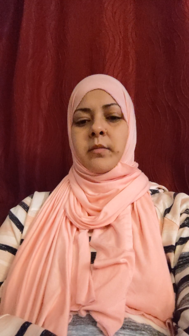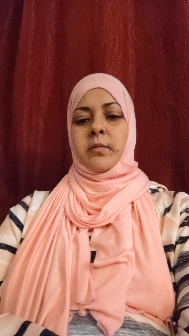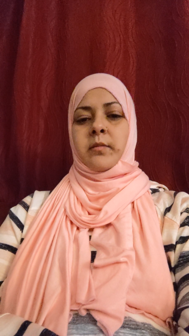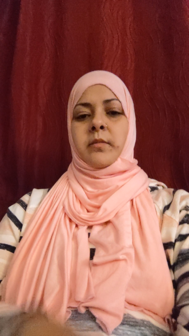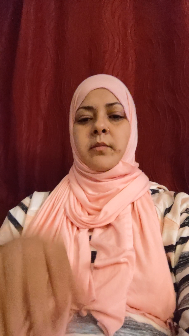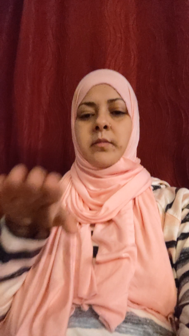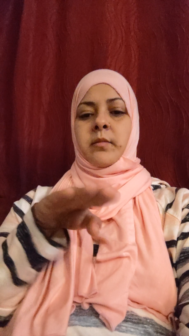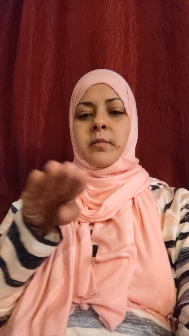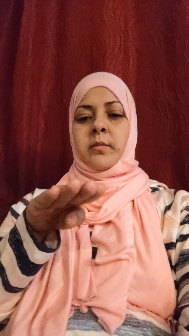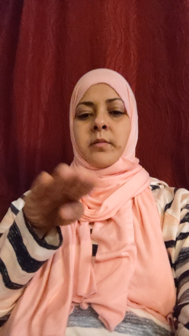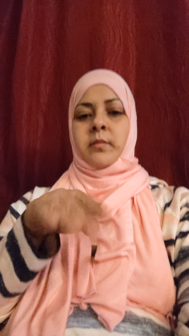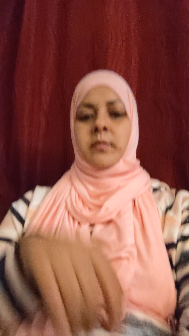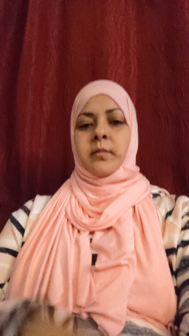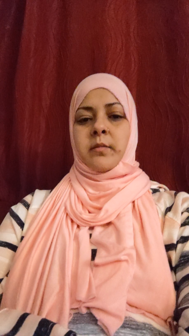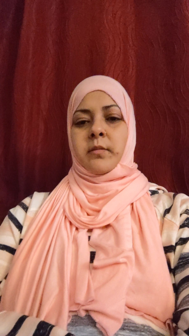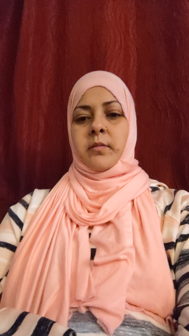boots